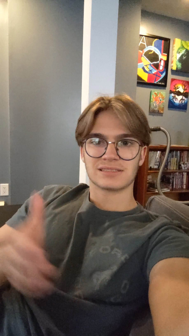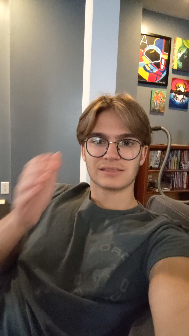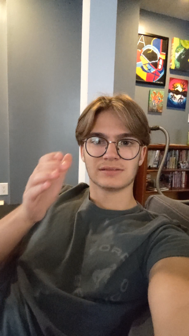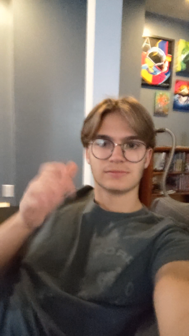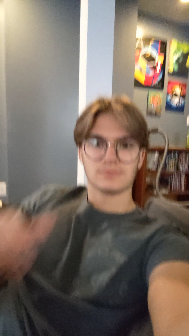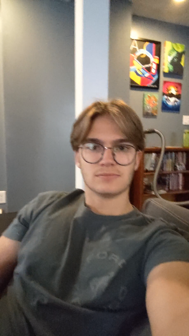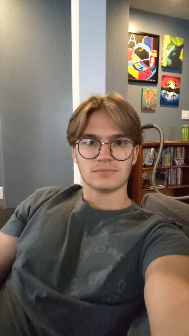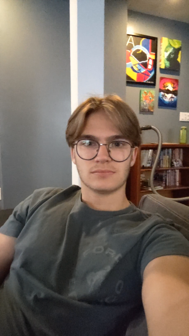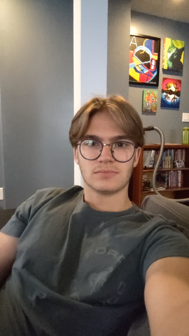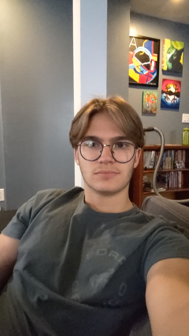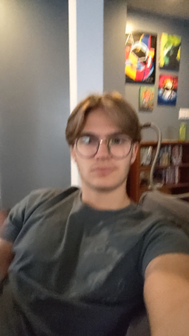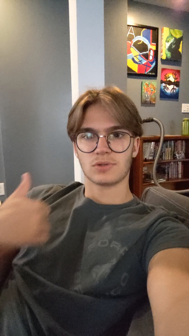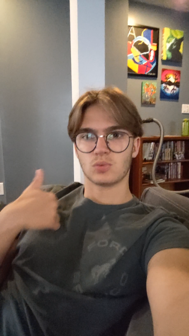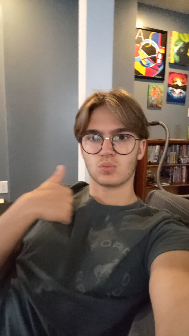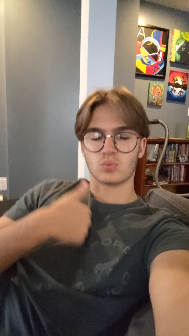coats